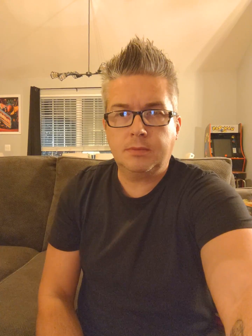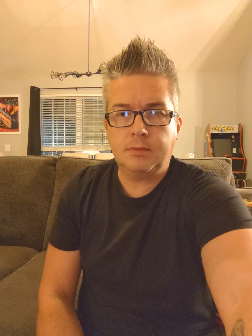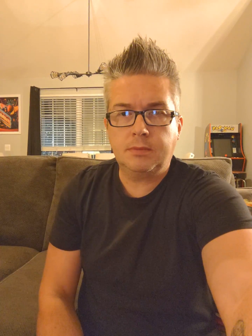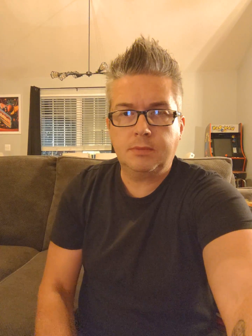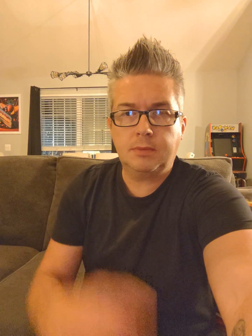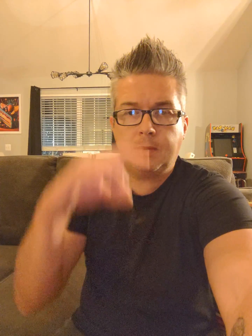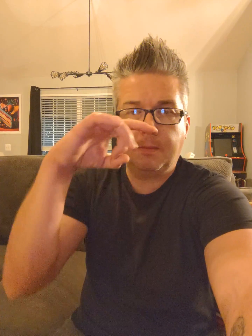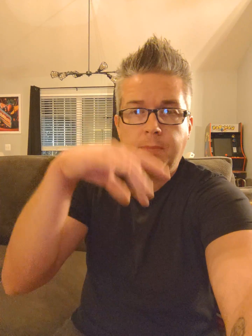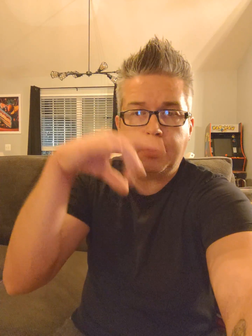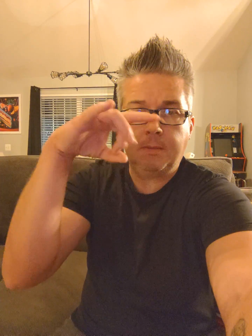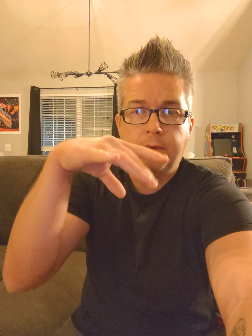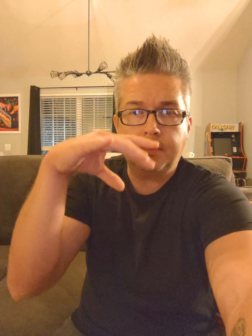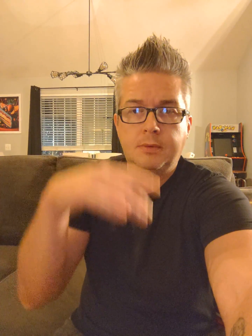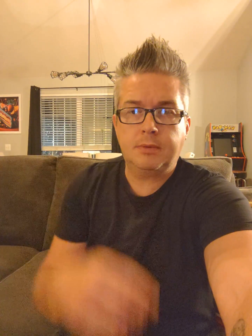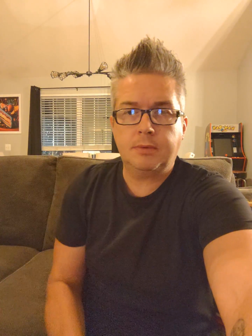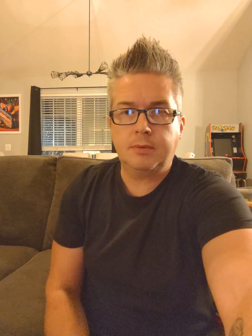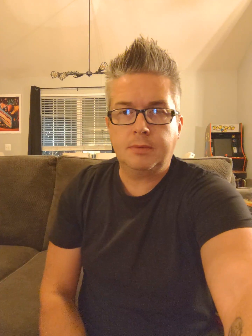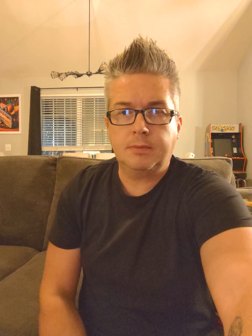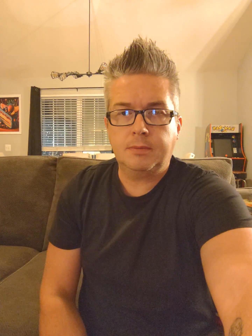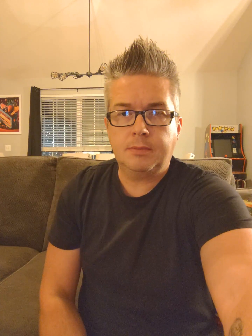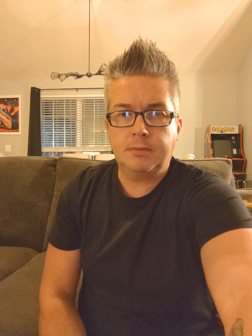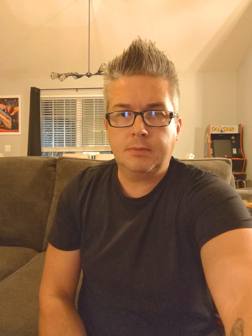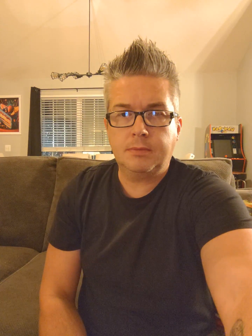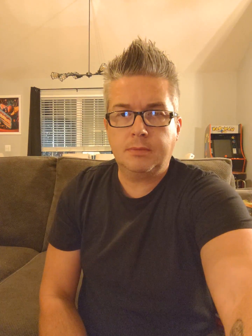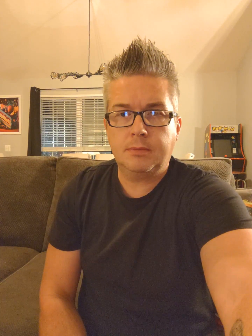pumpkin